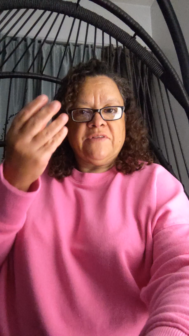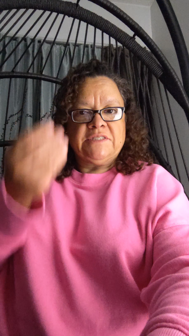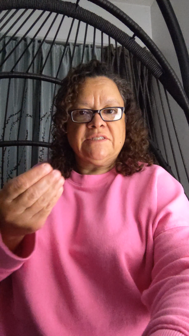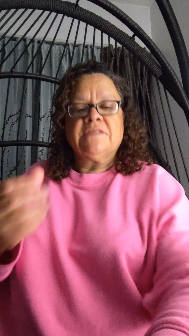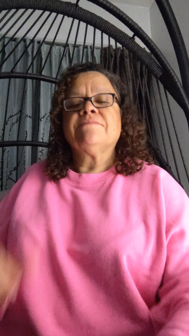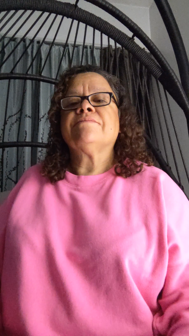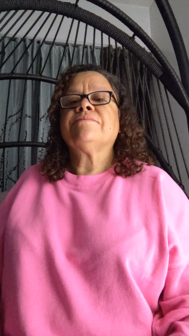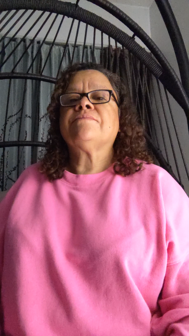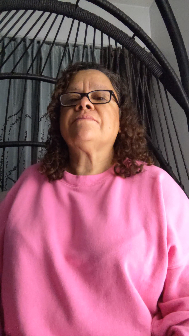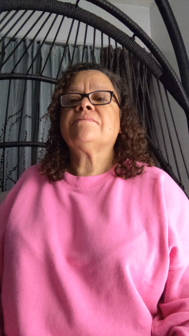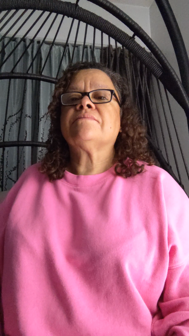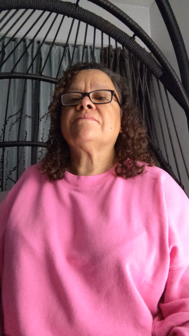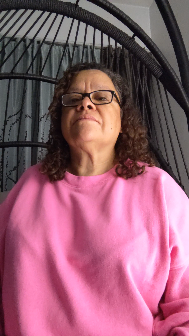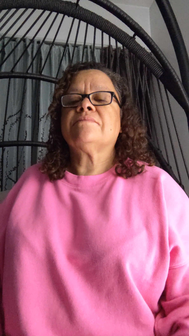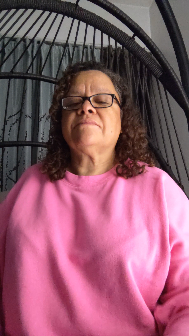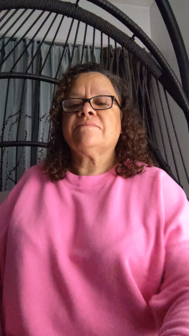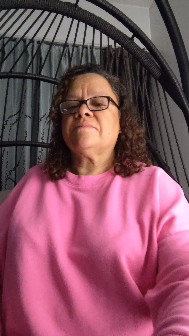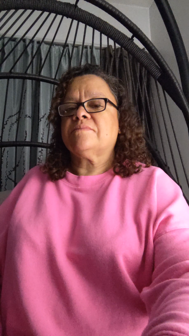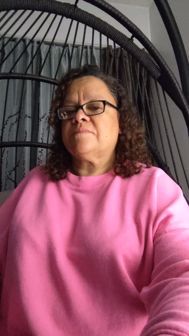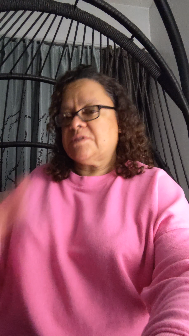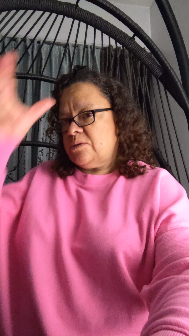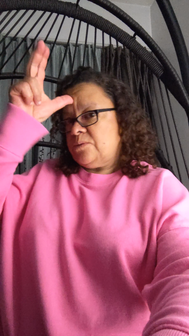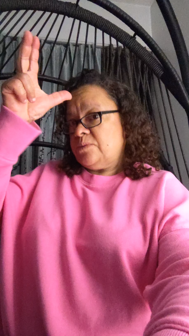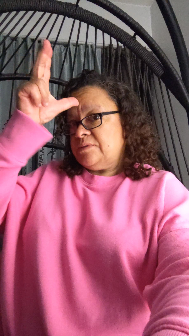rooster